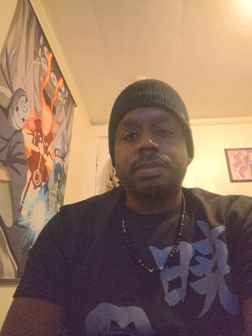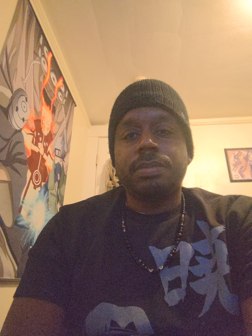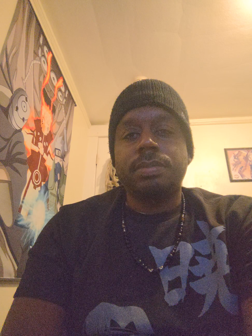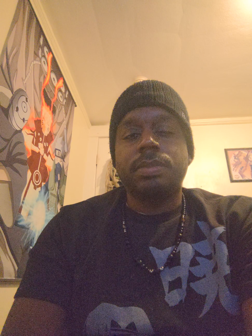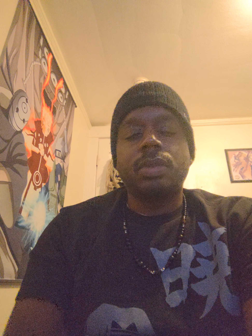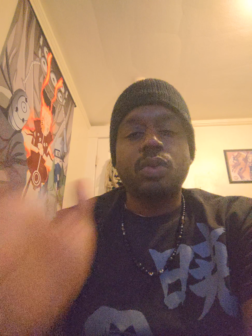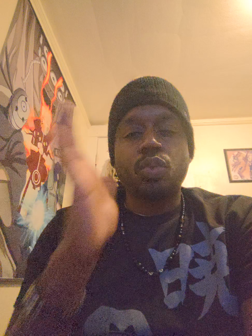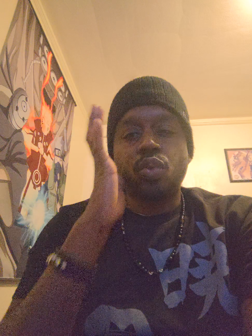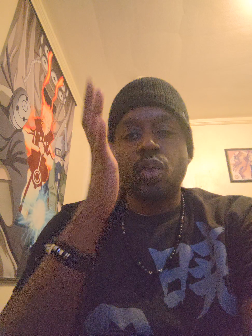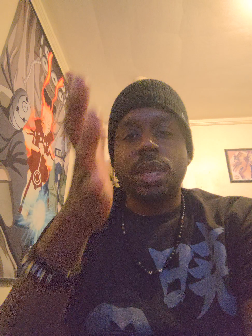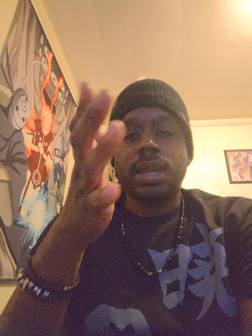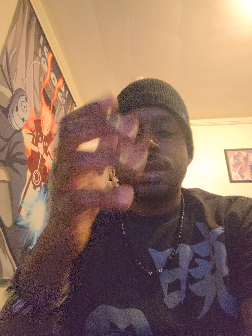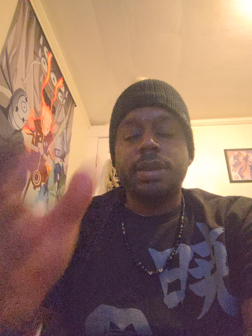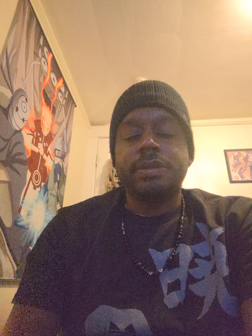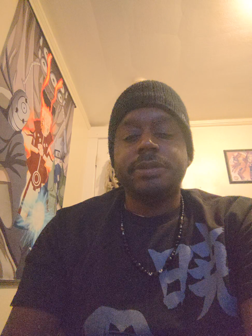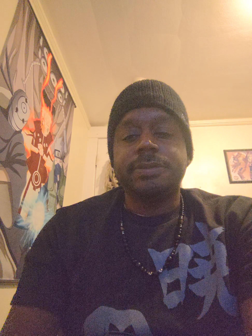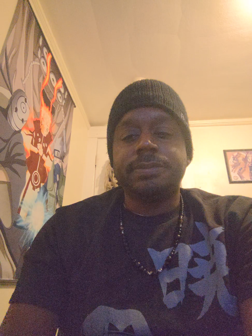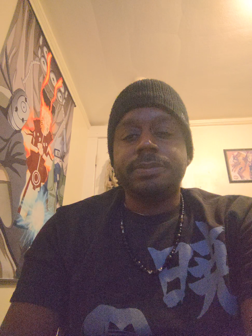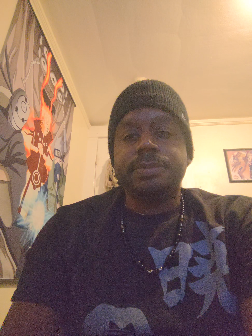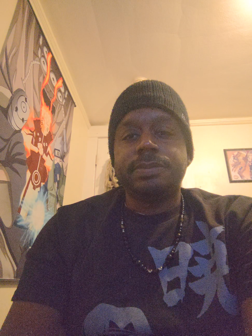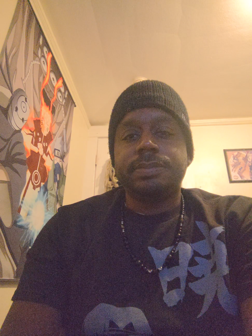will